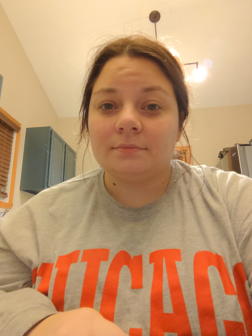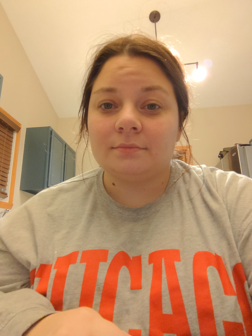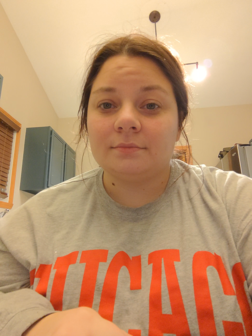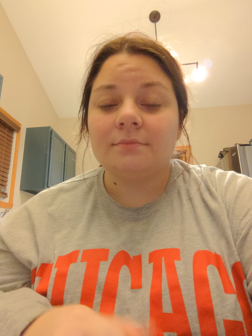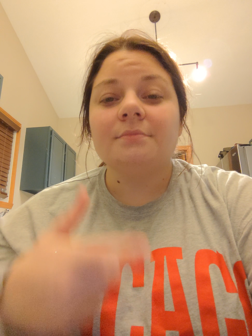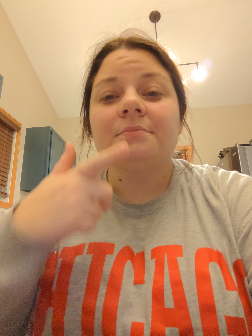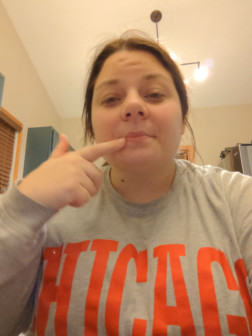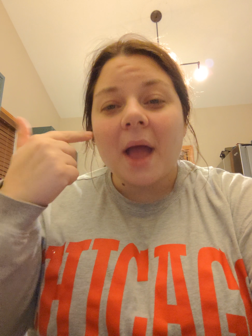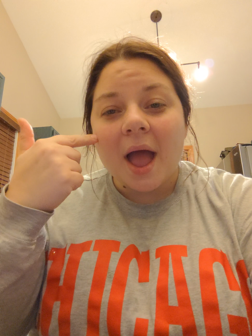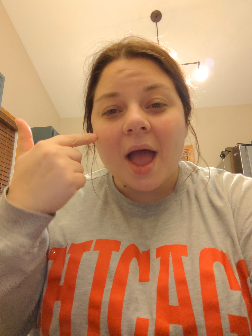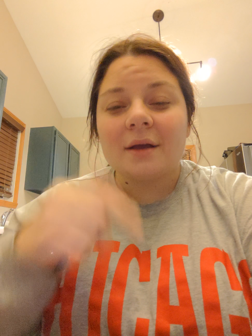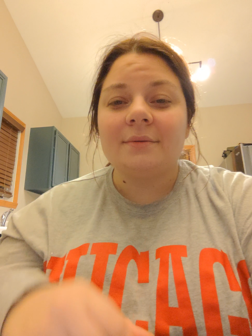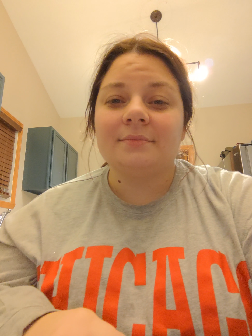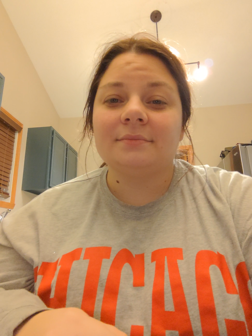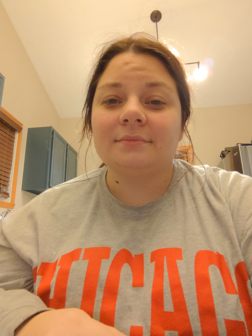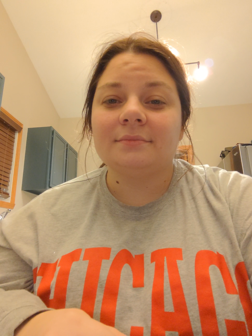smile